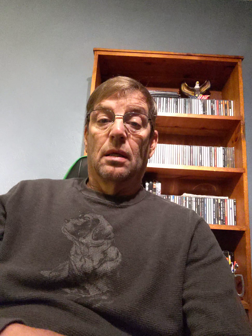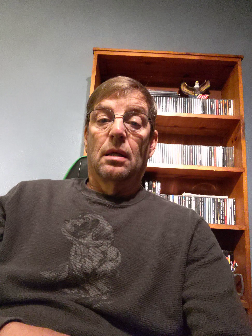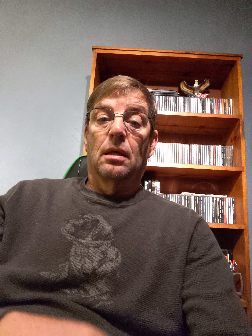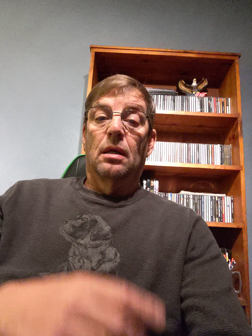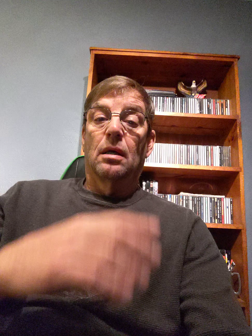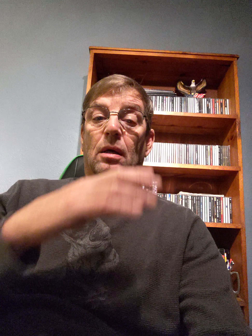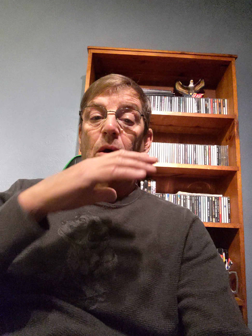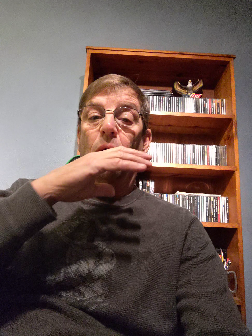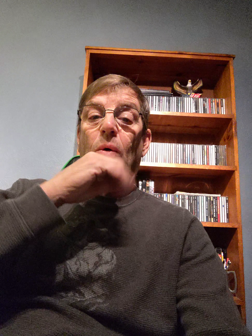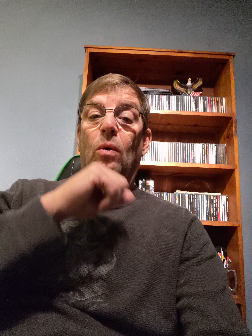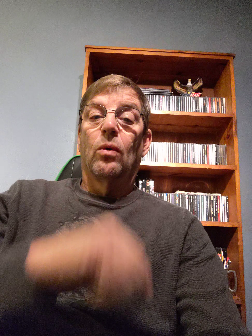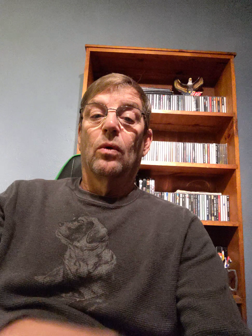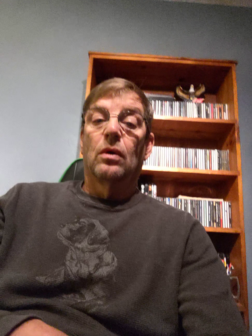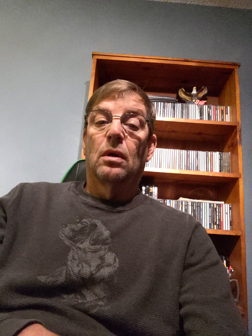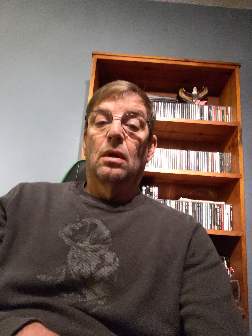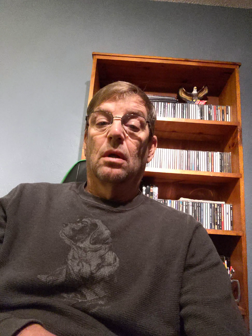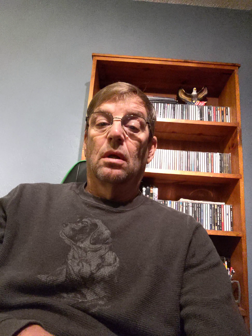old